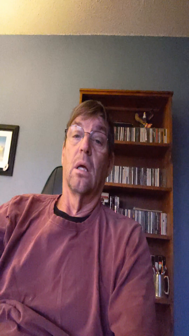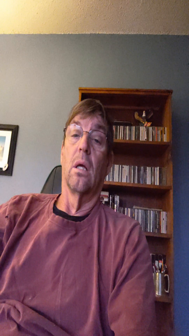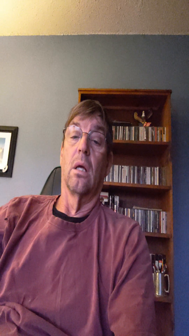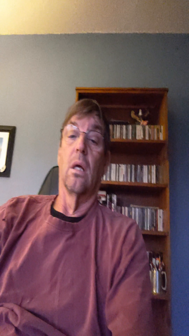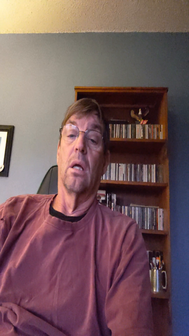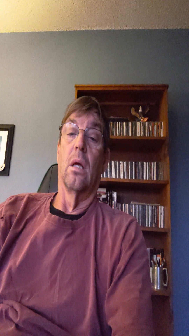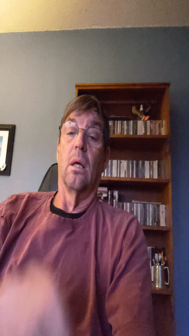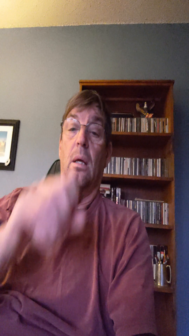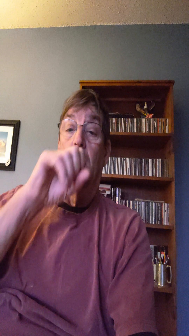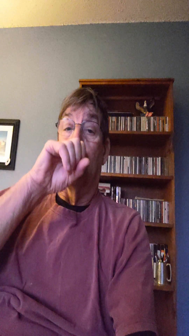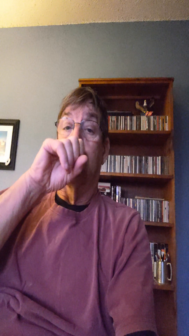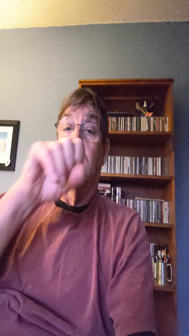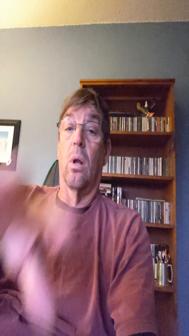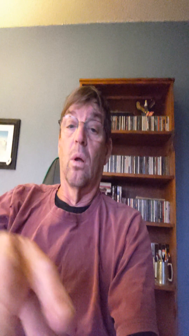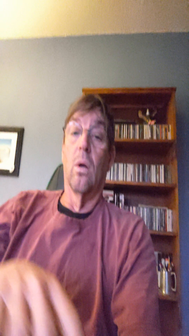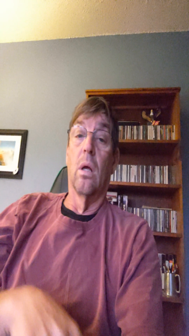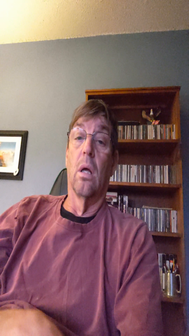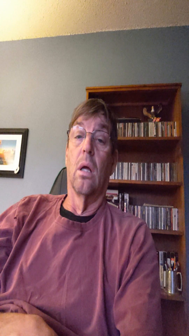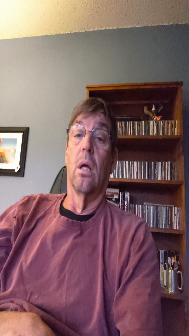blow